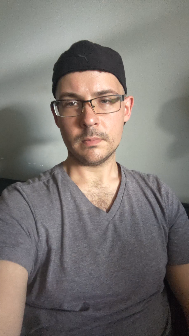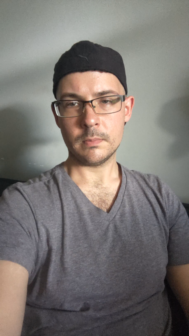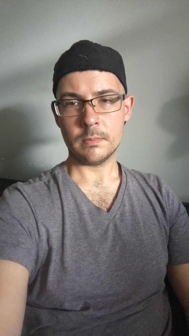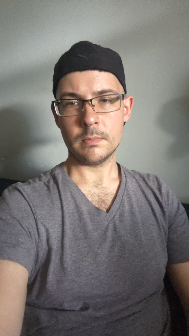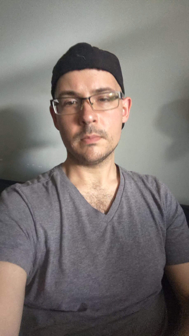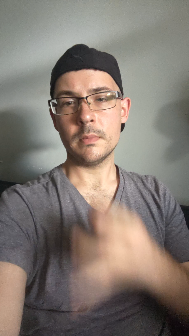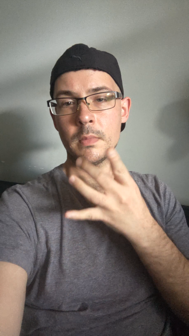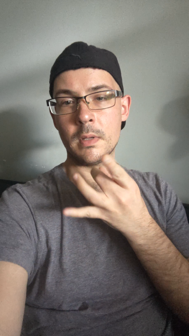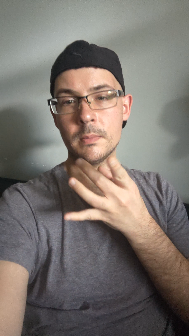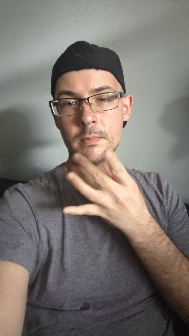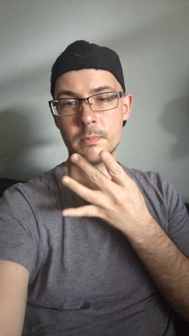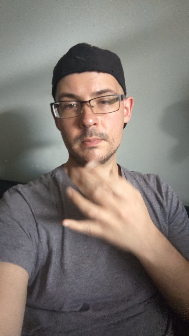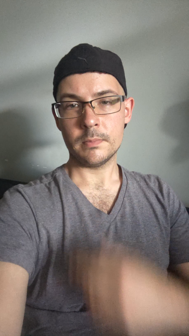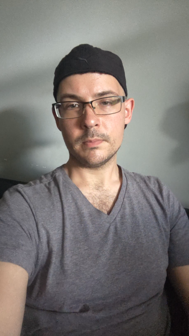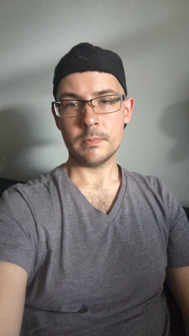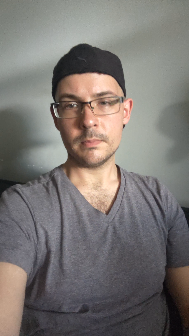light bulb